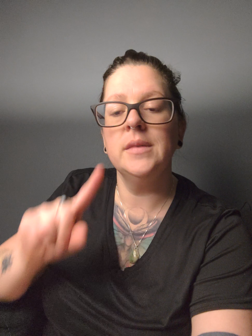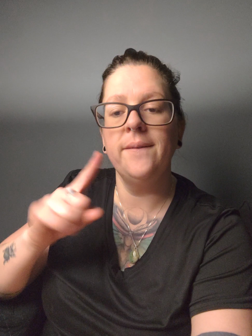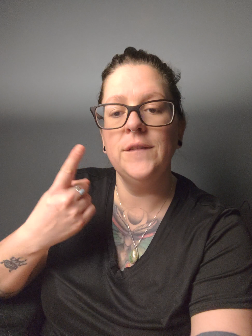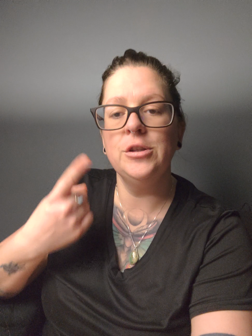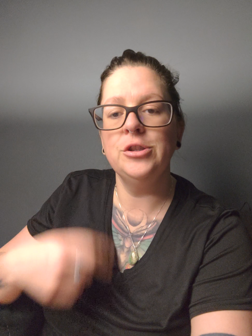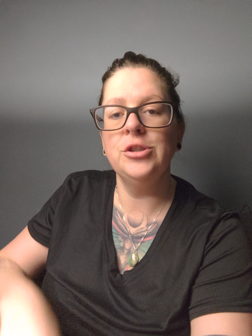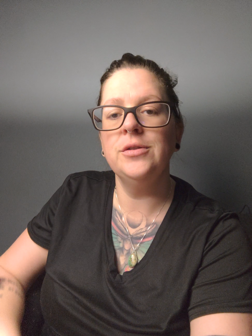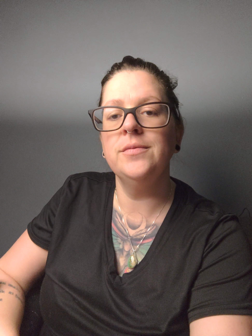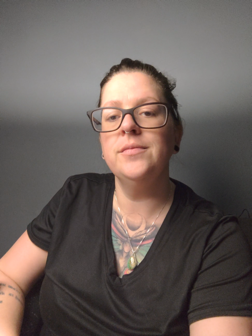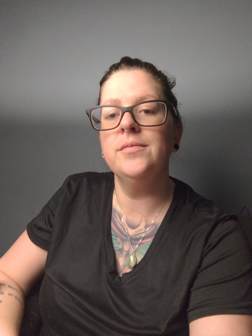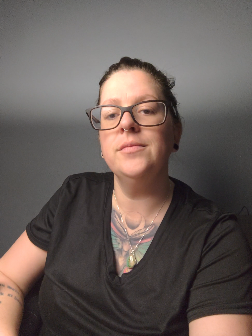first